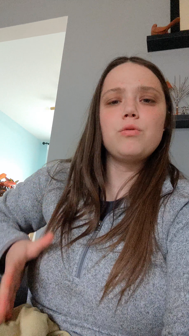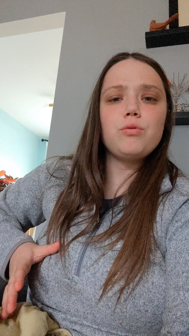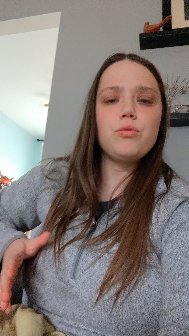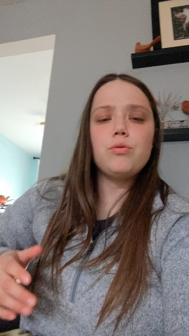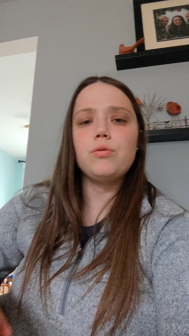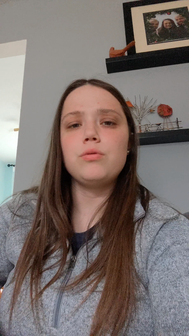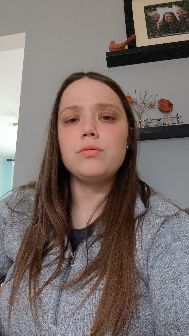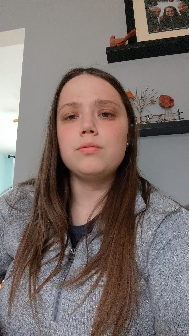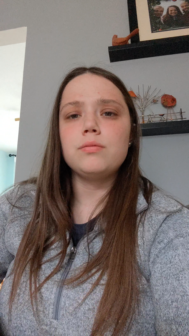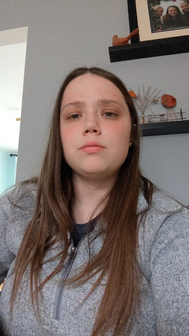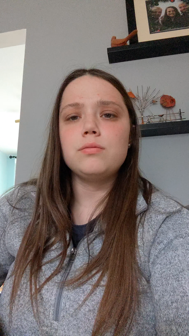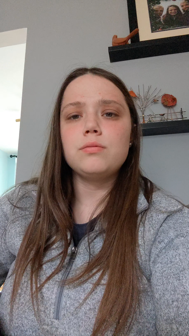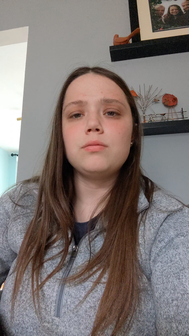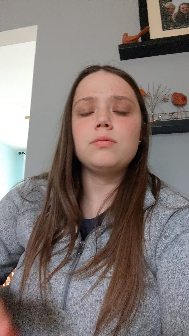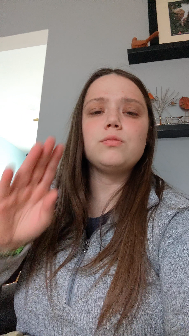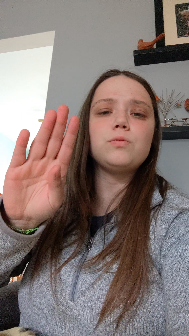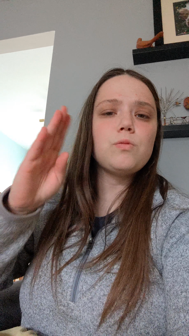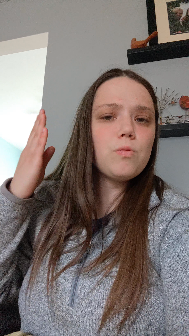door